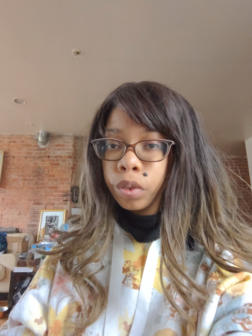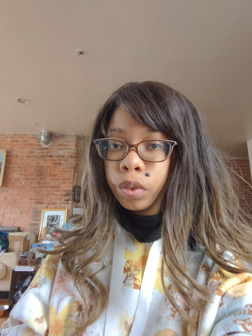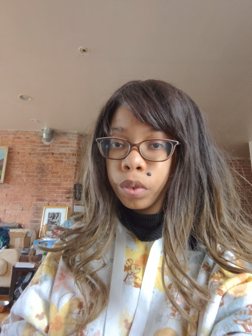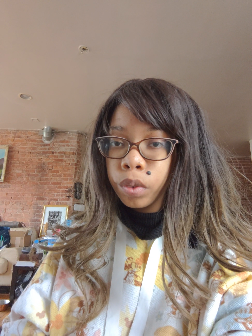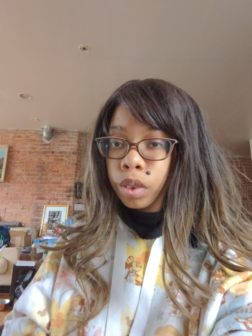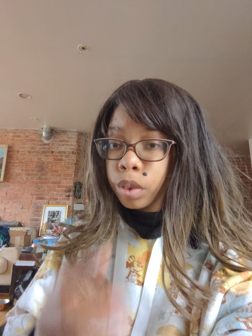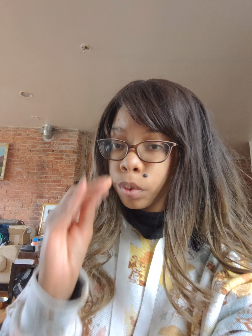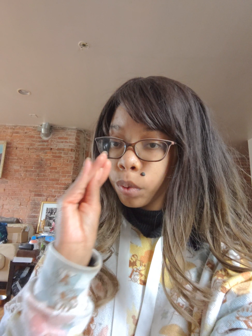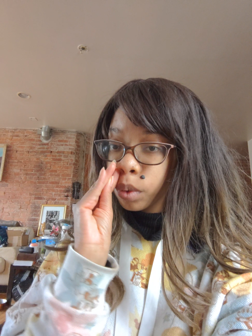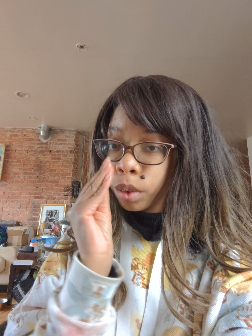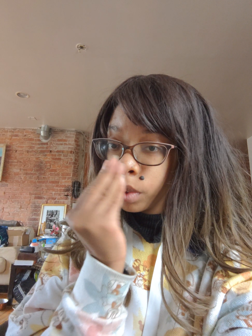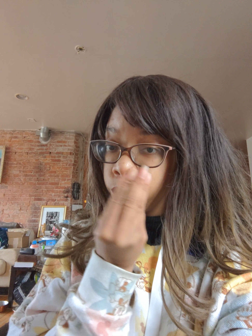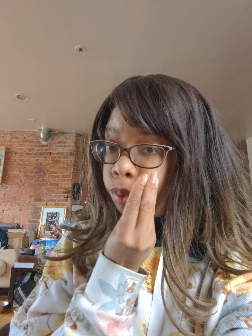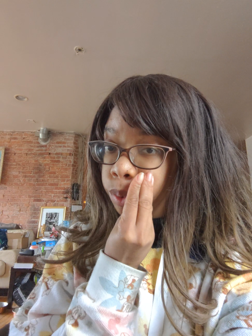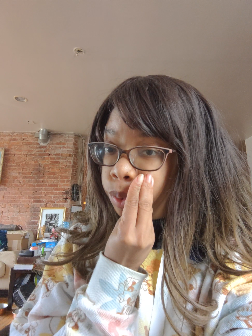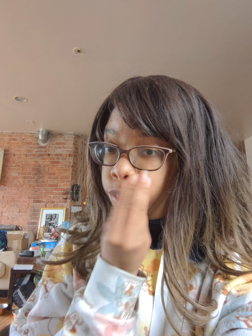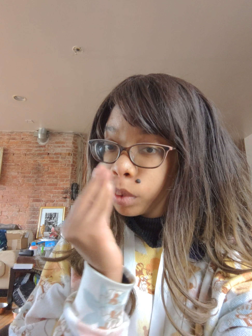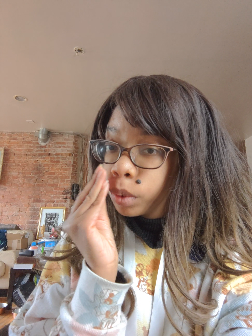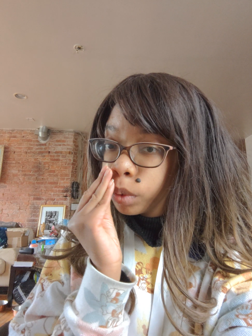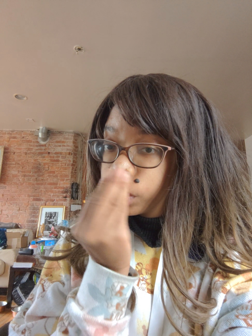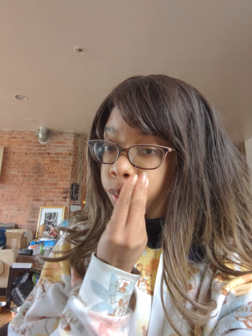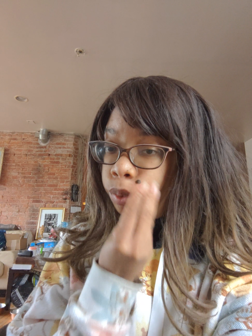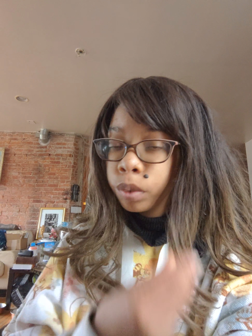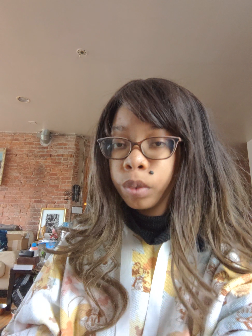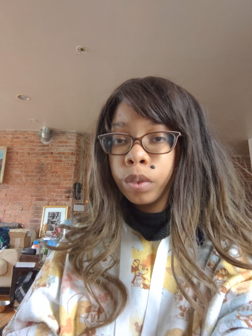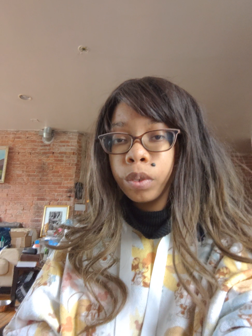flower